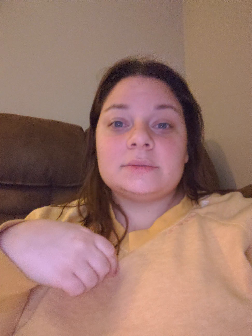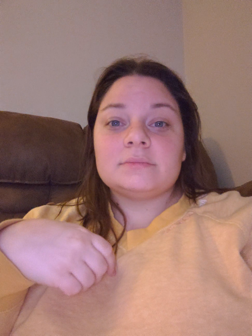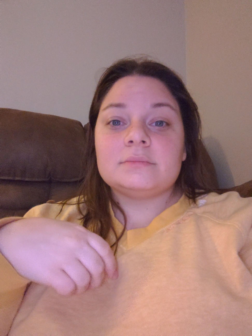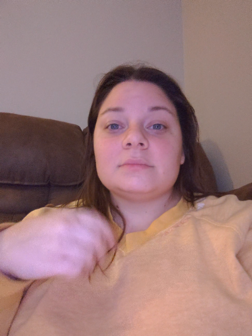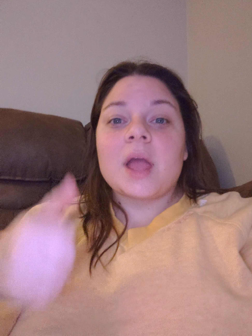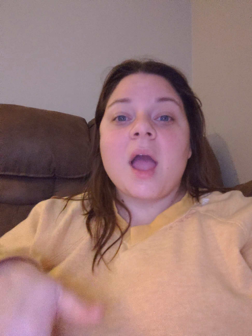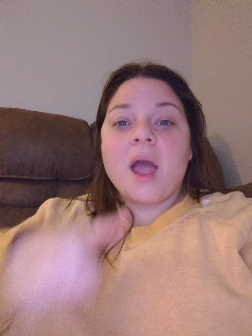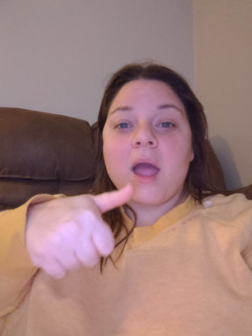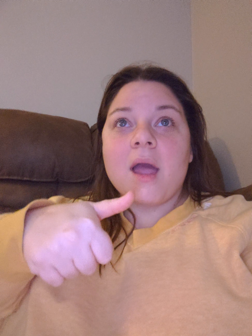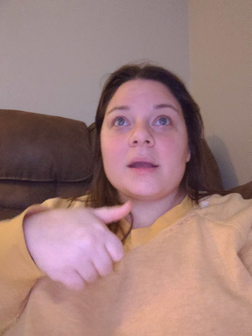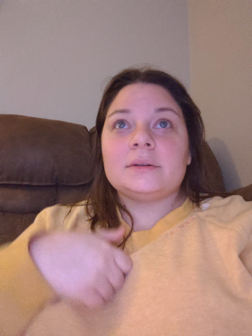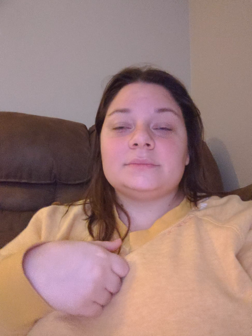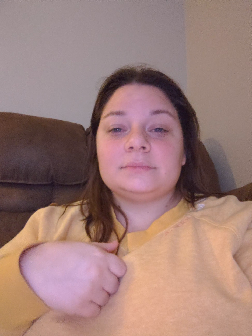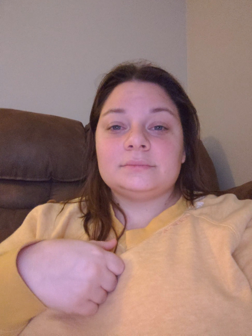hide